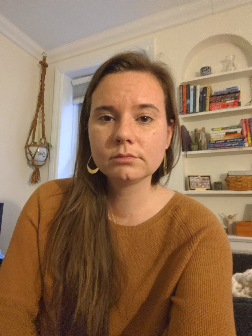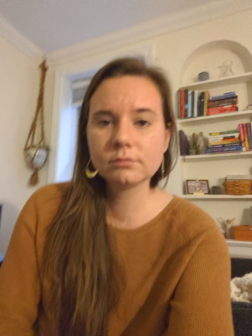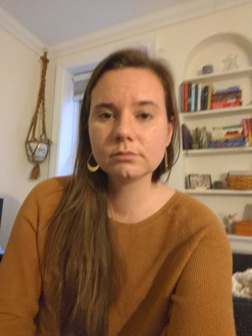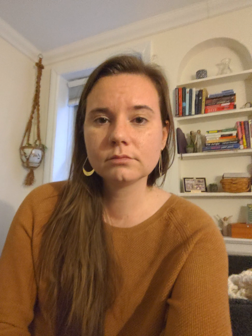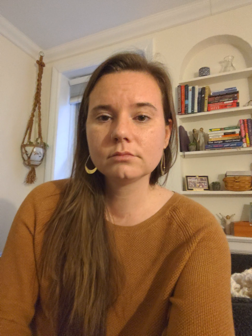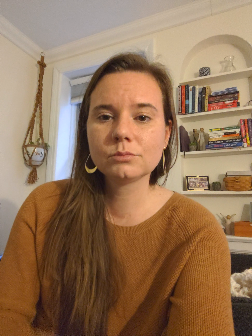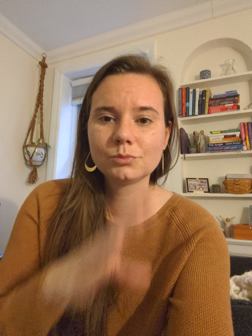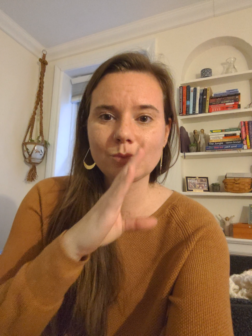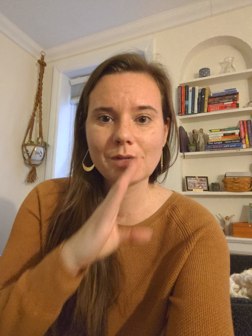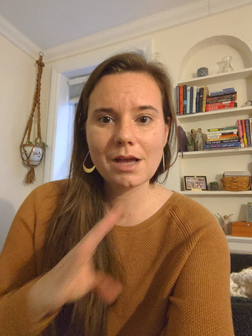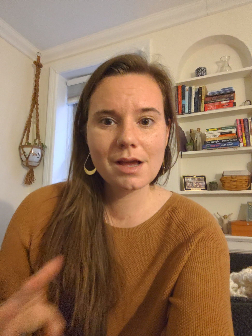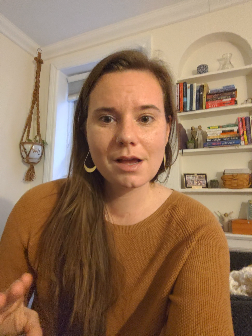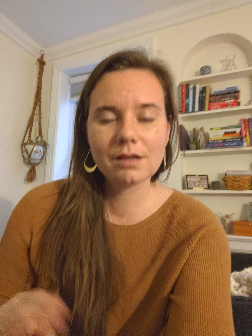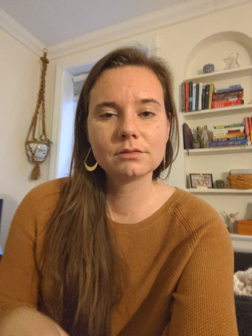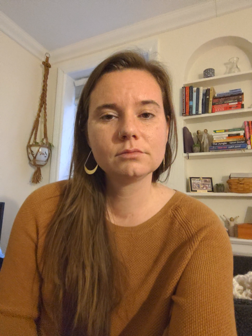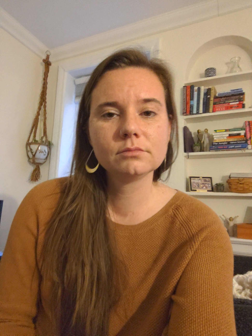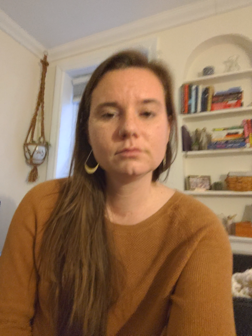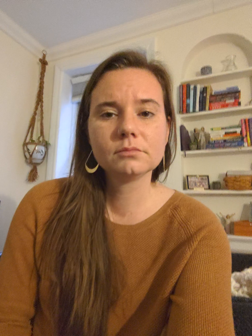quiet